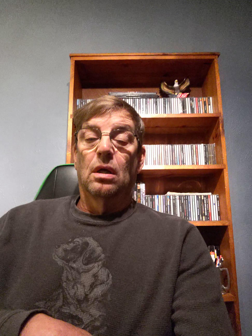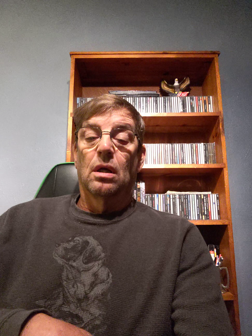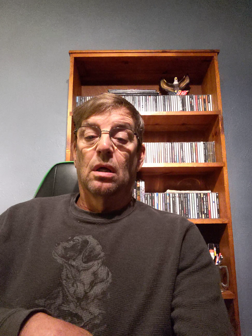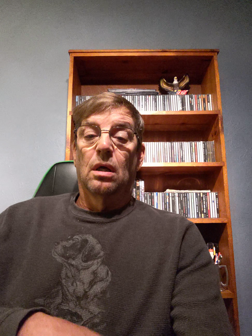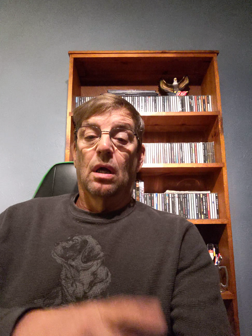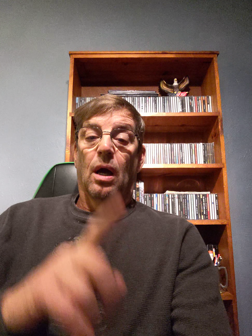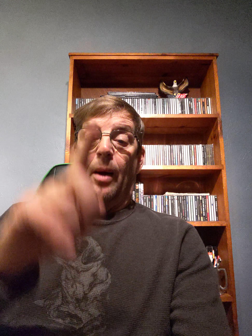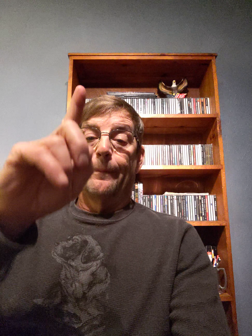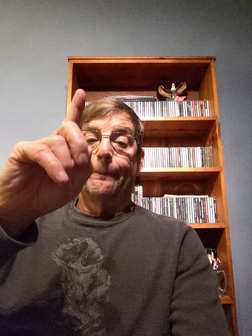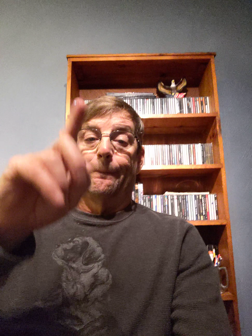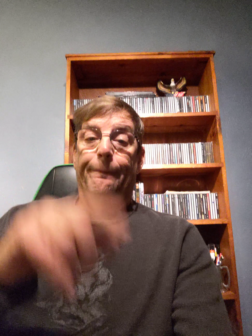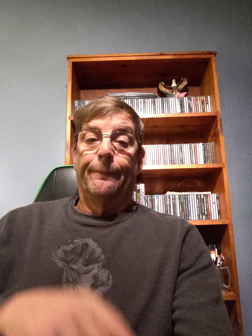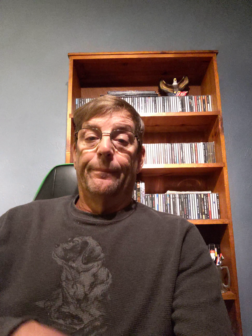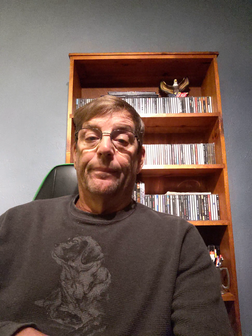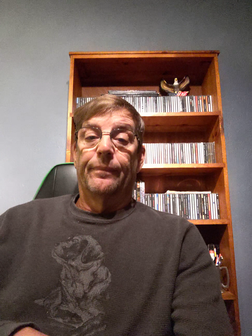up